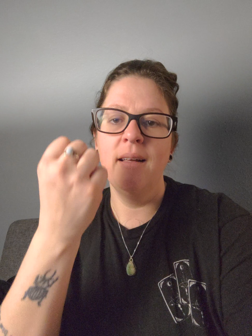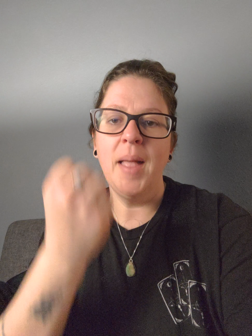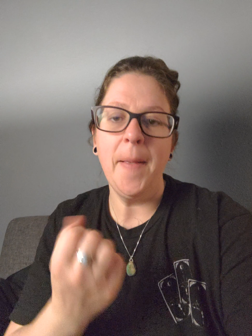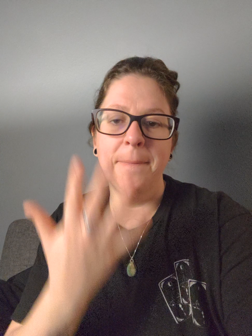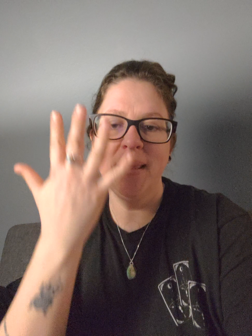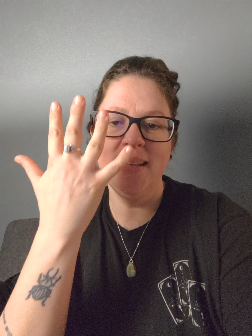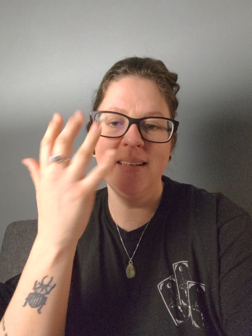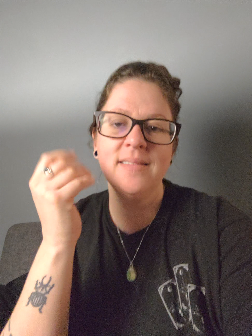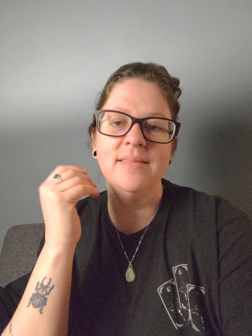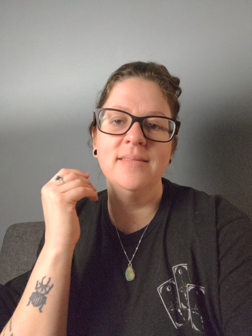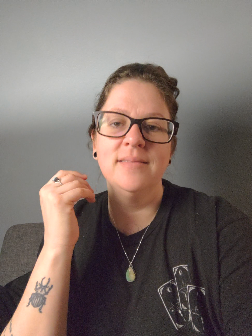mitten